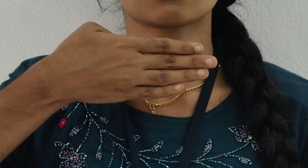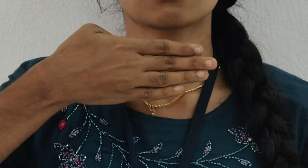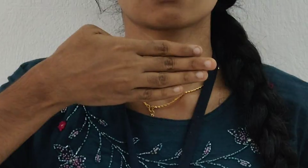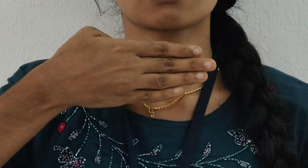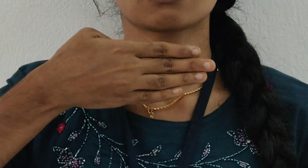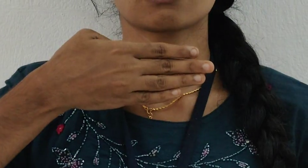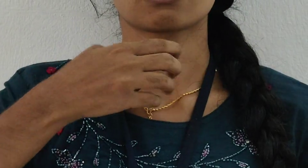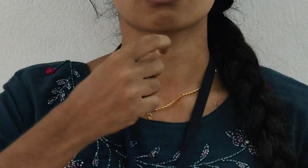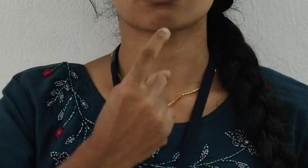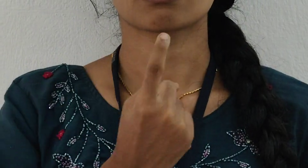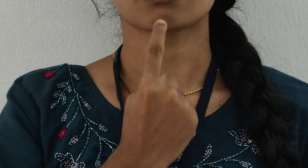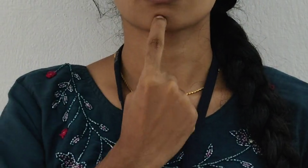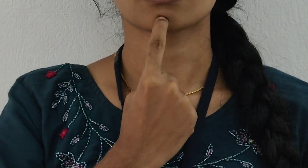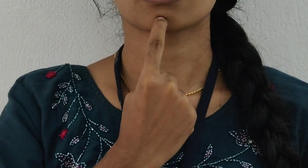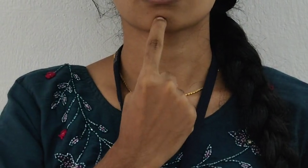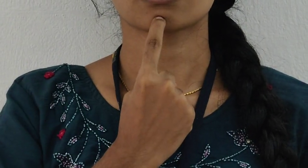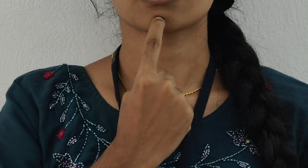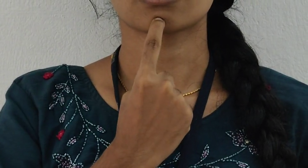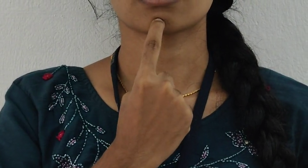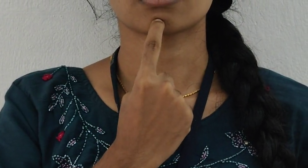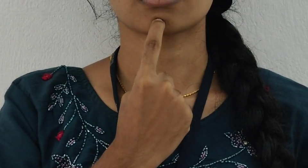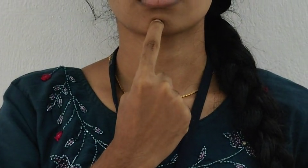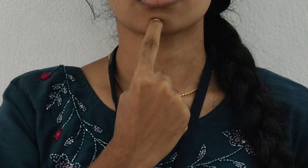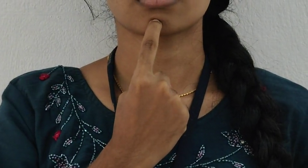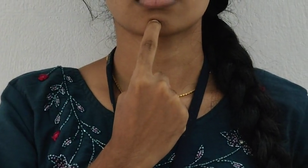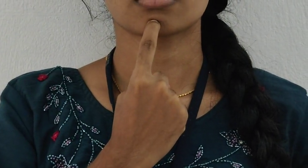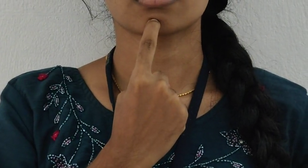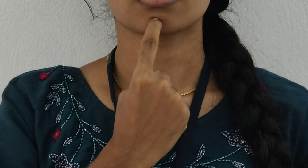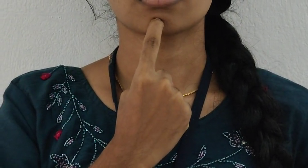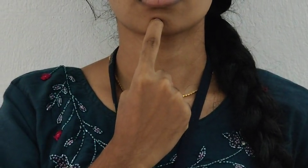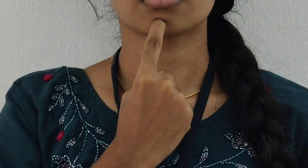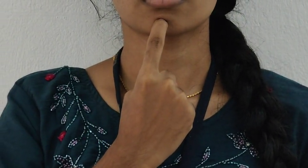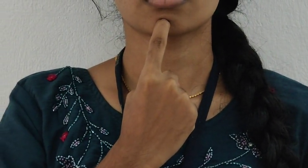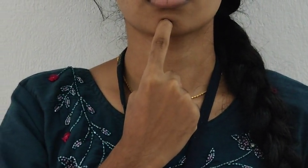അം